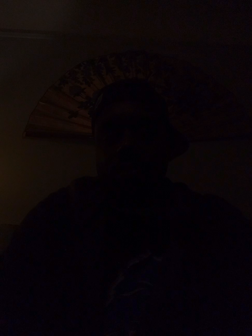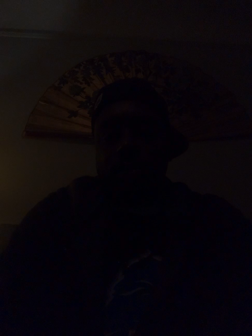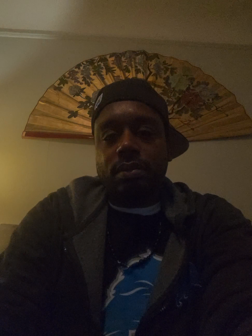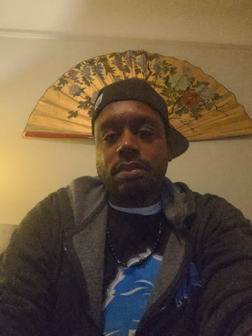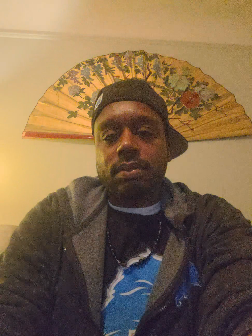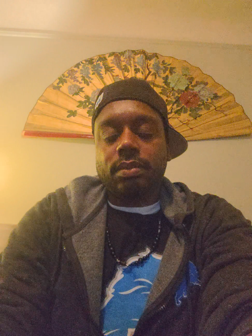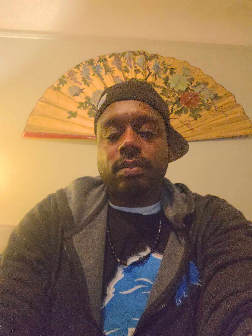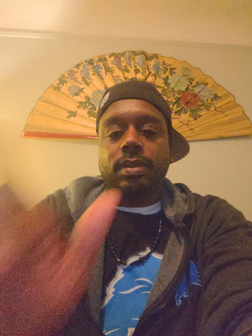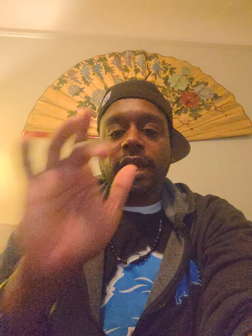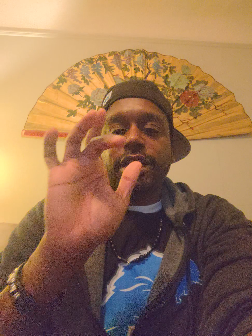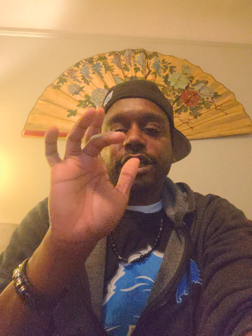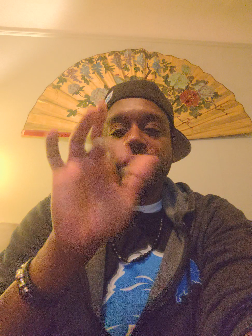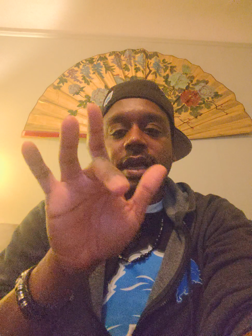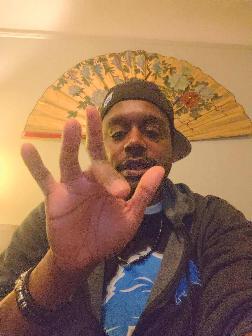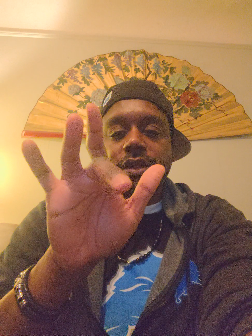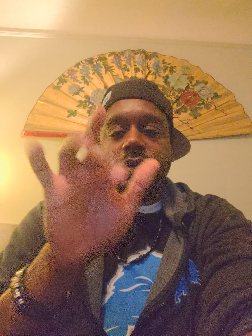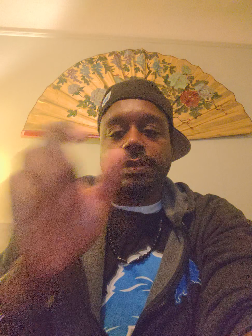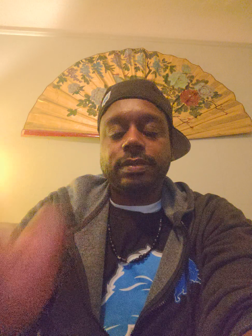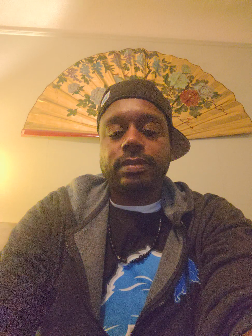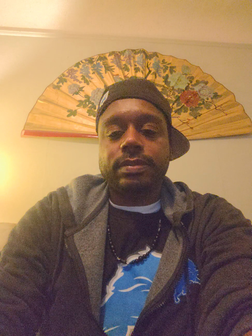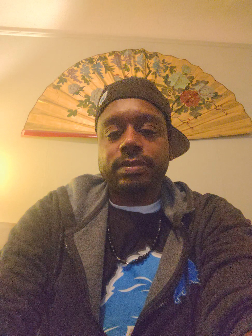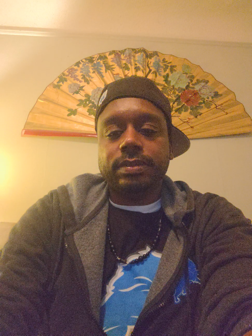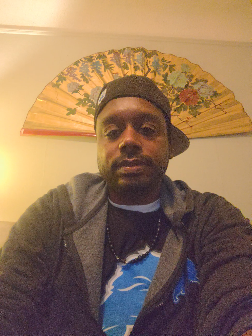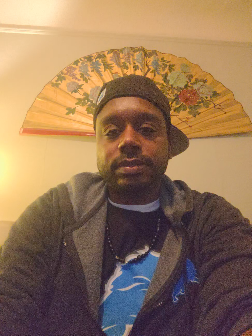touch